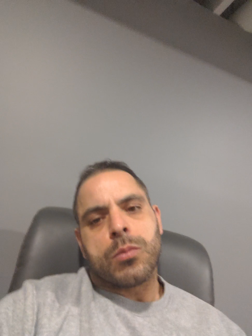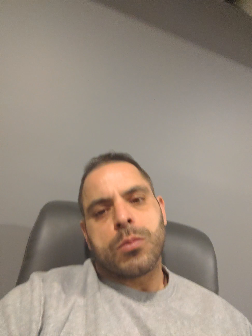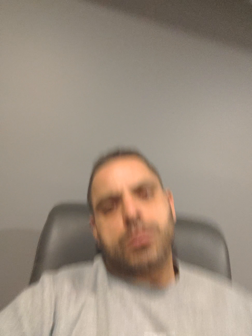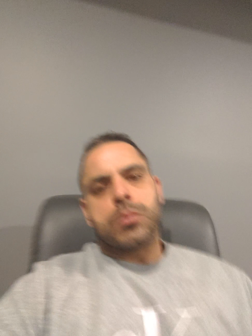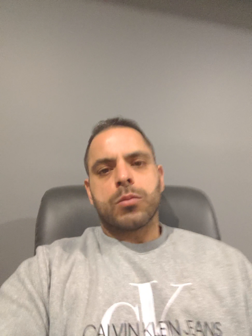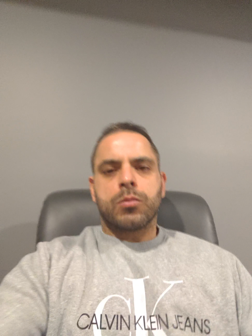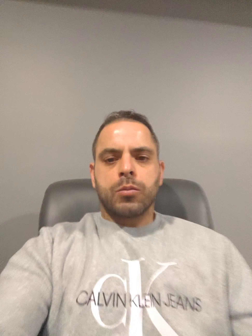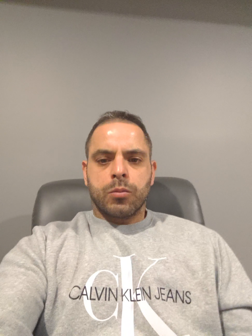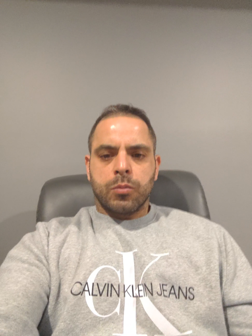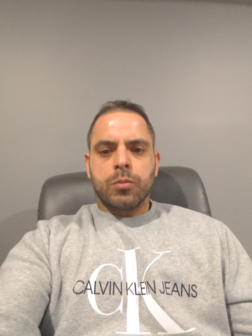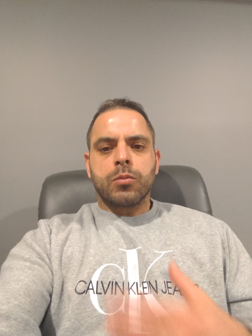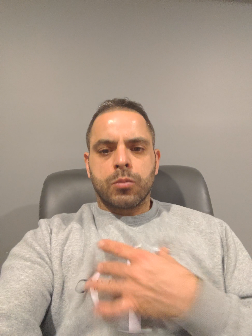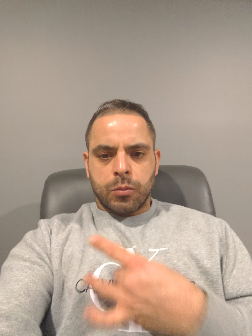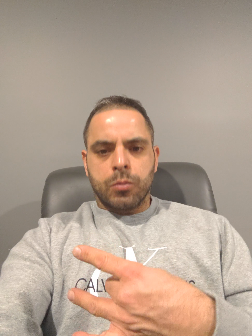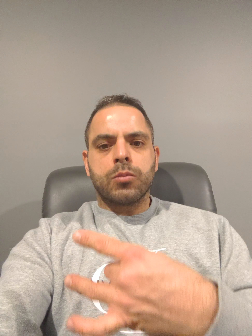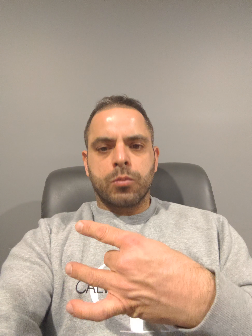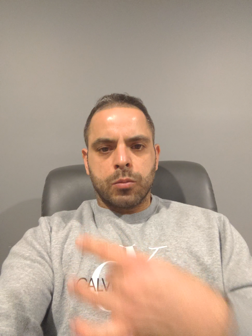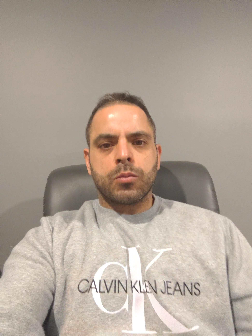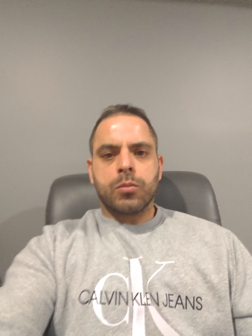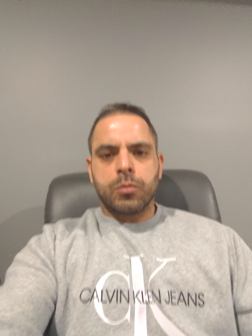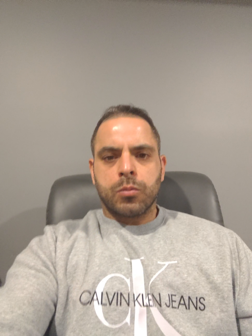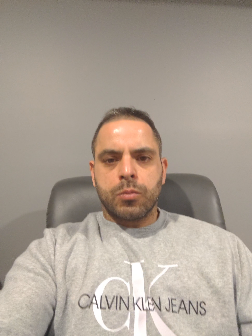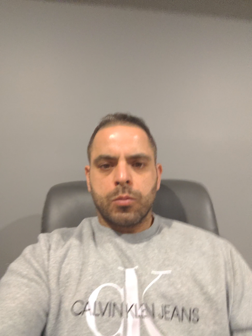like